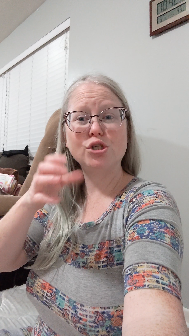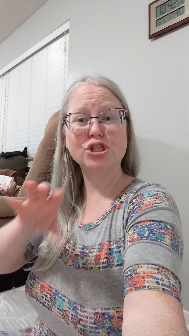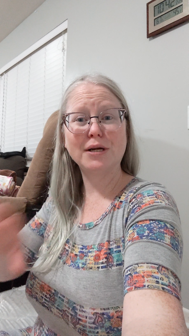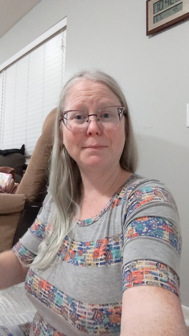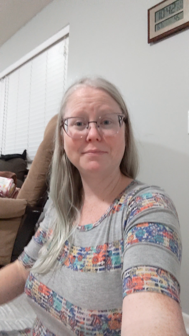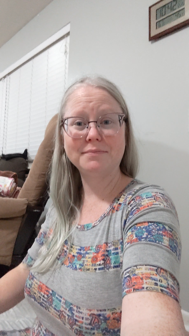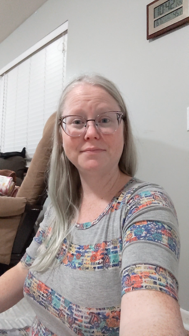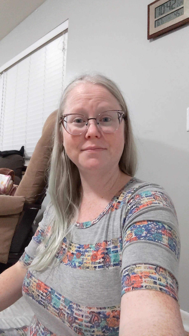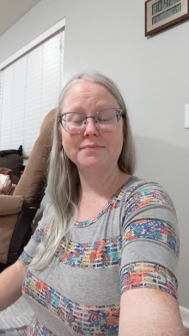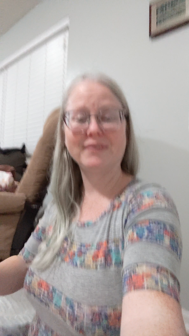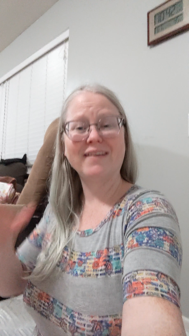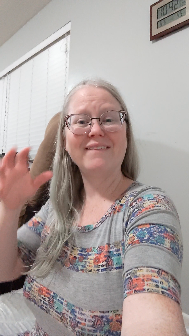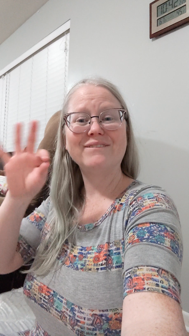fit